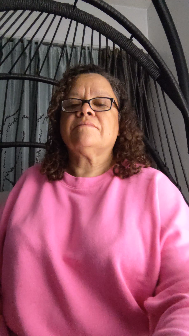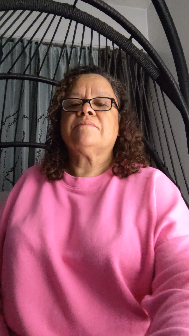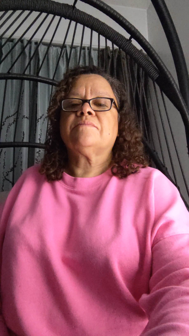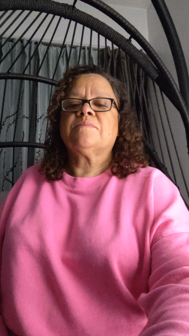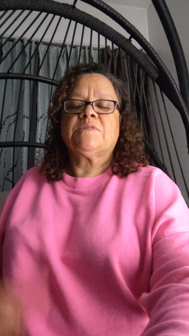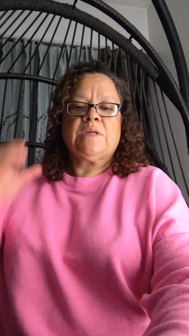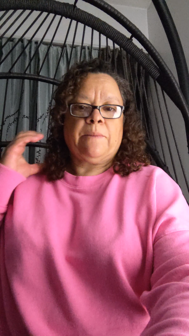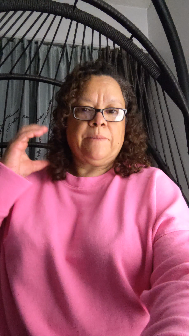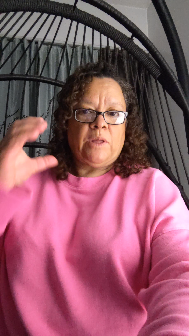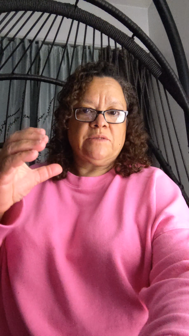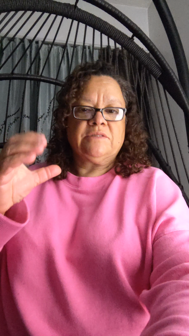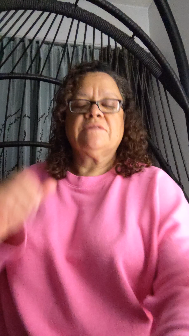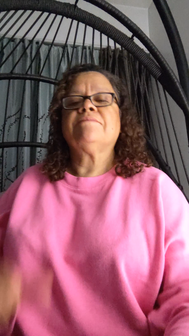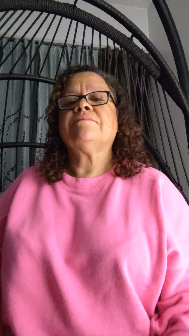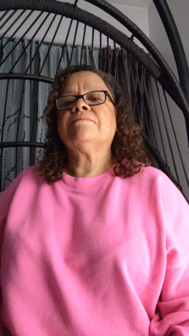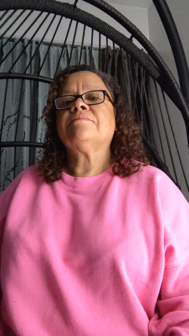bus